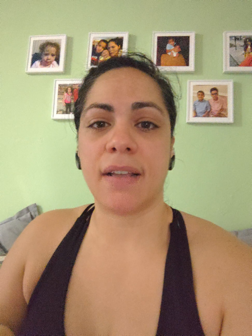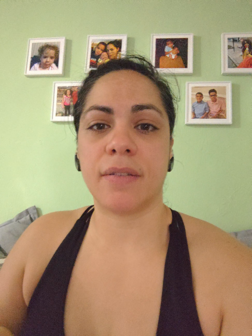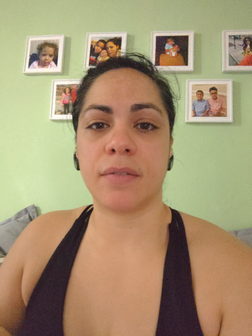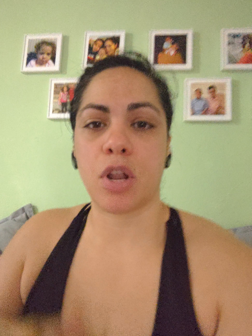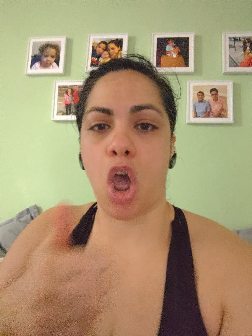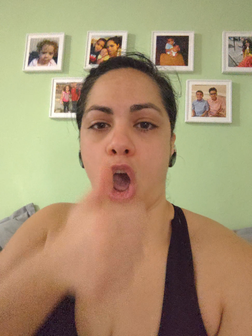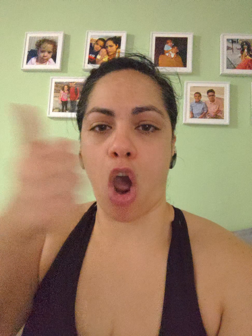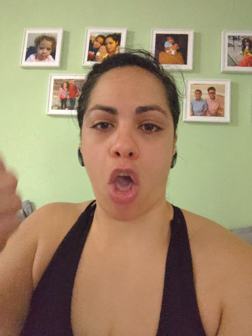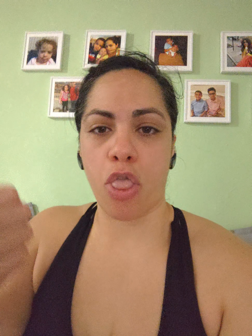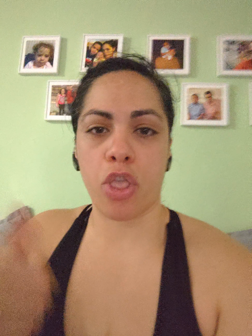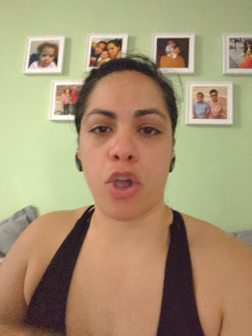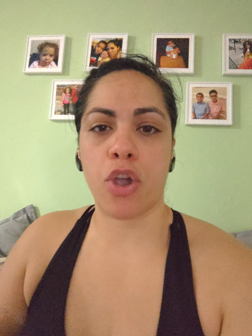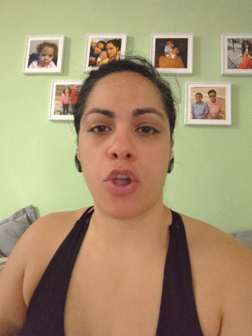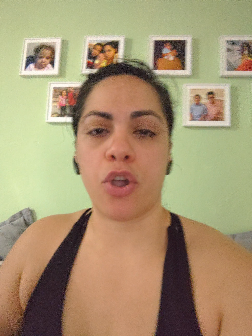another